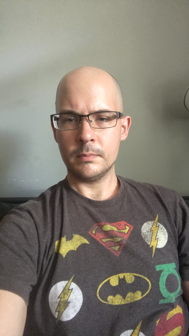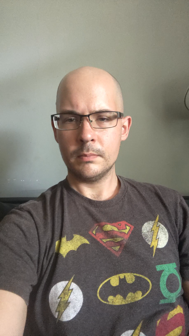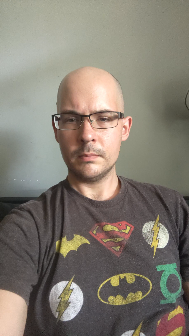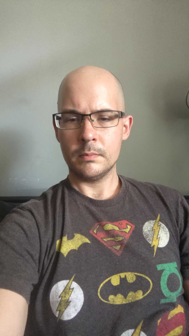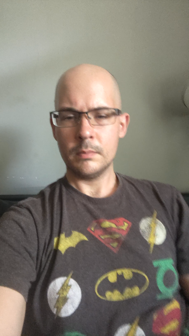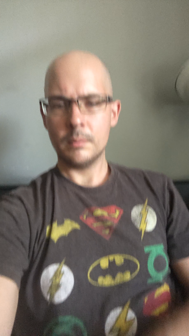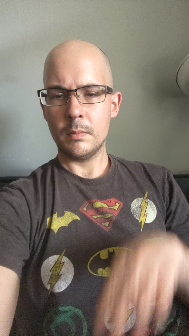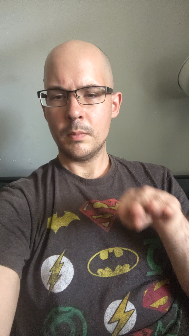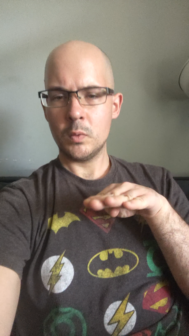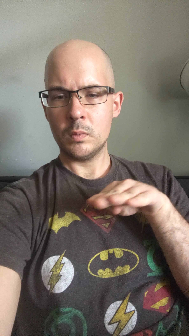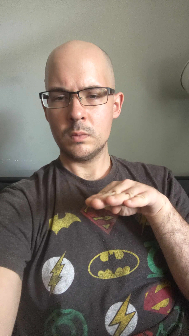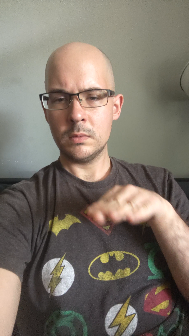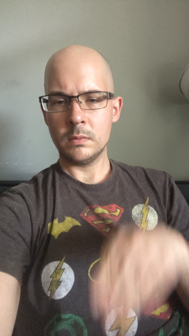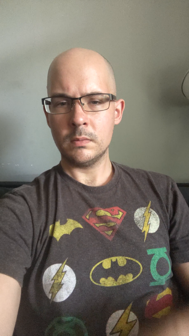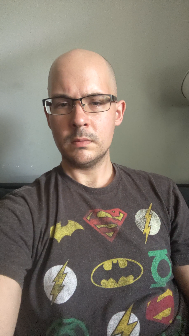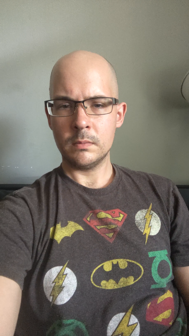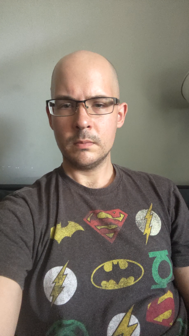boots